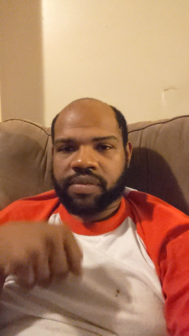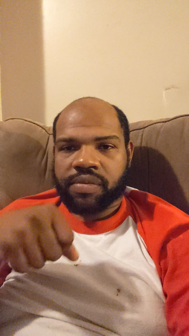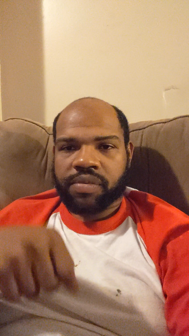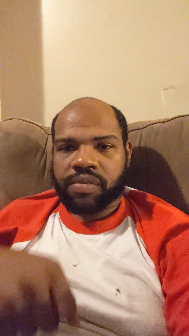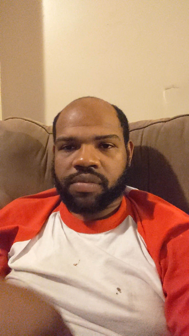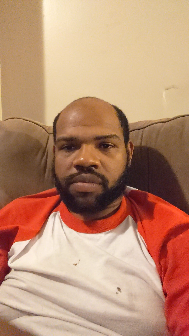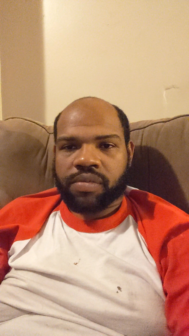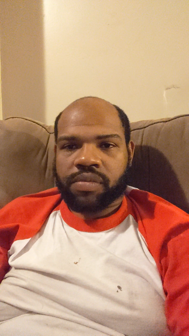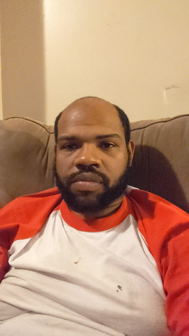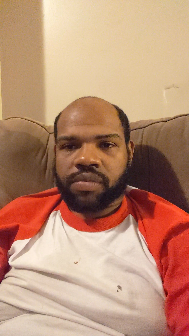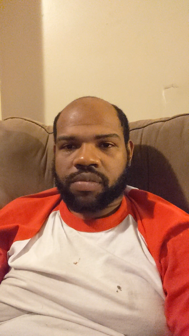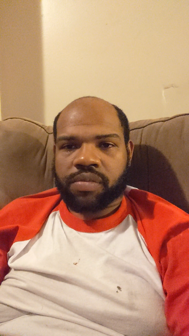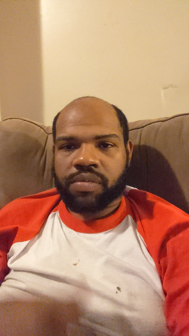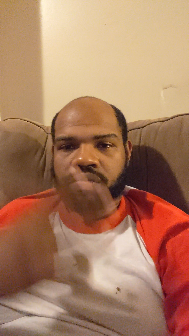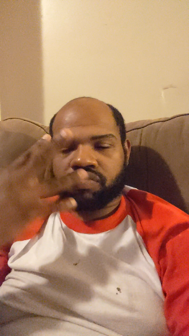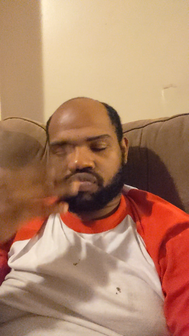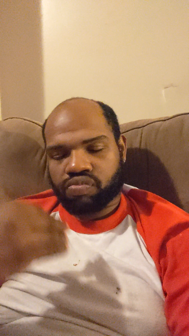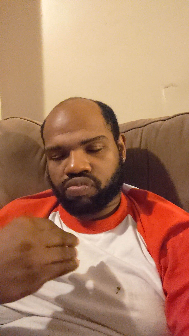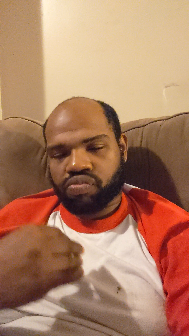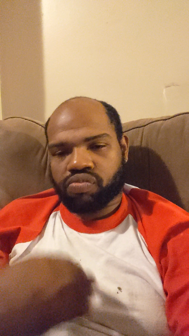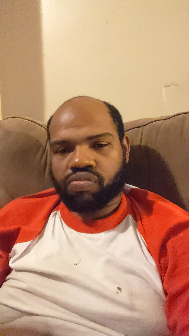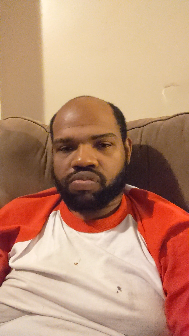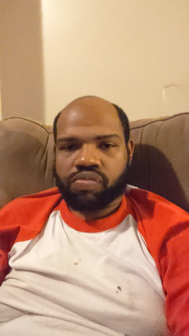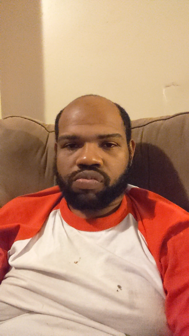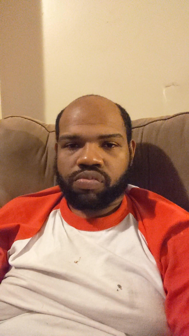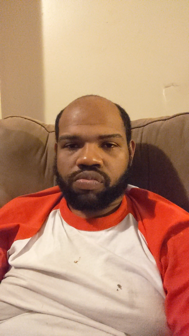asleep